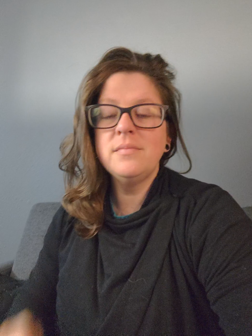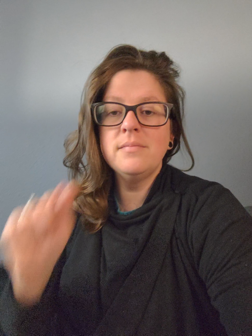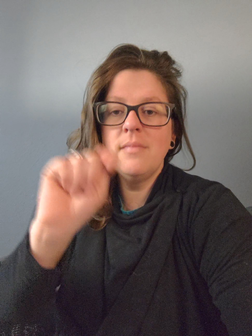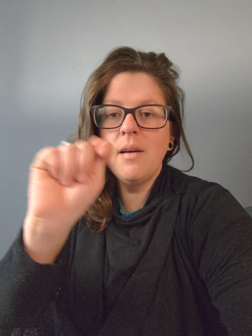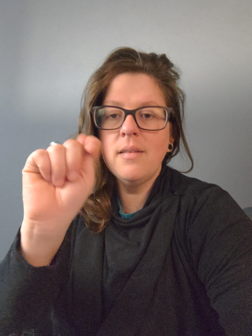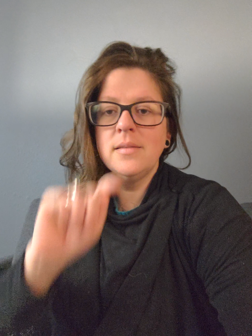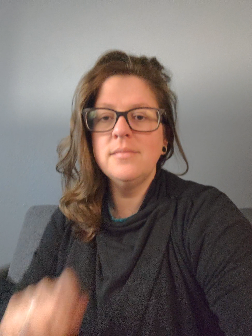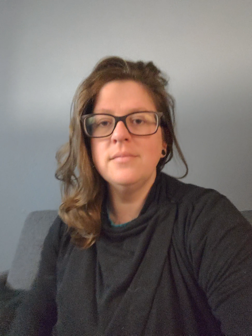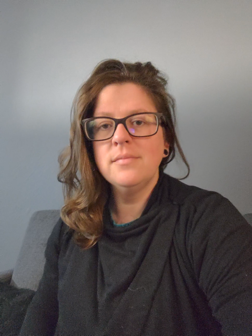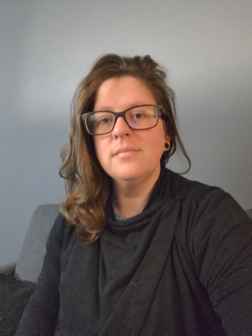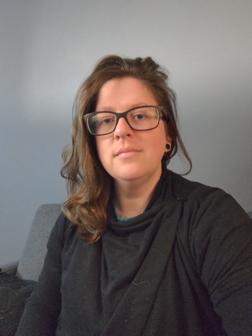potty